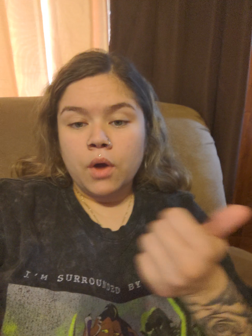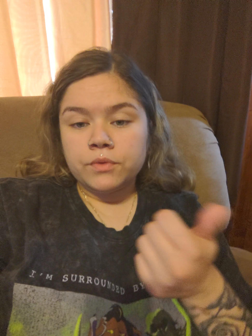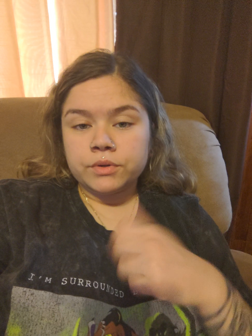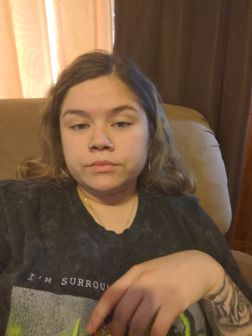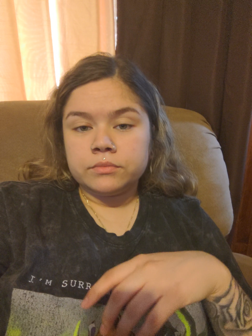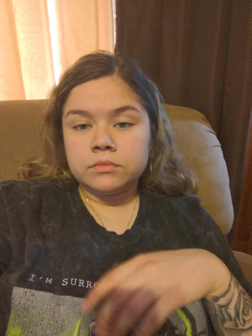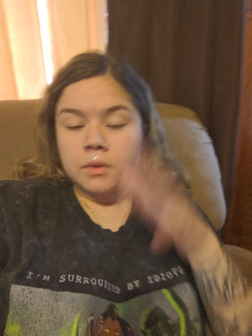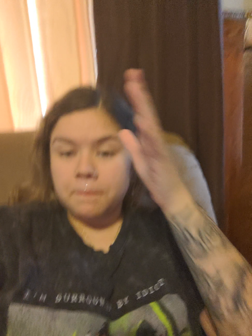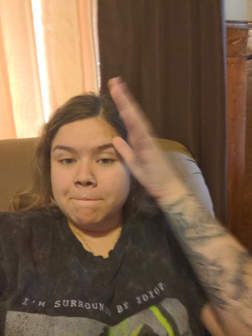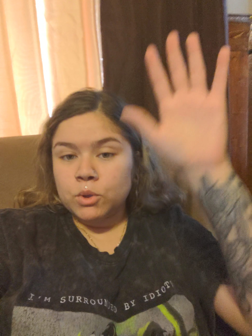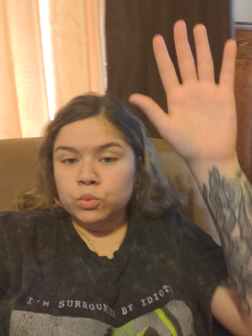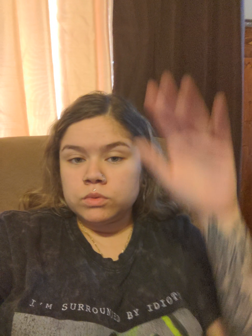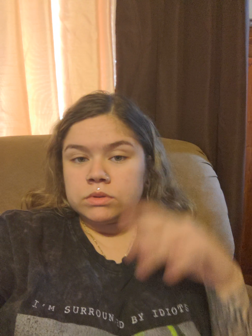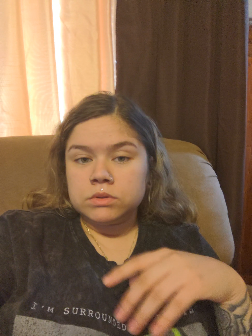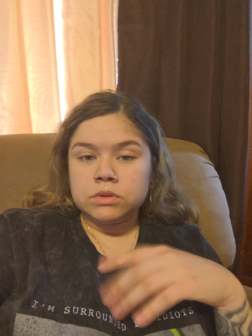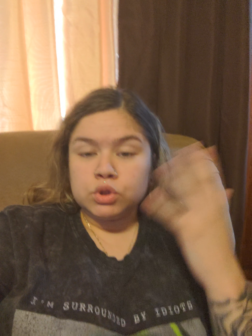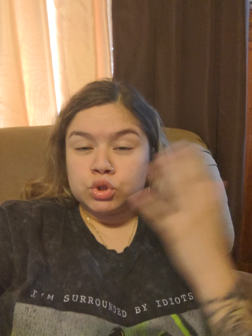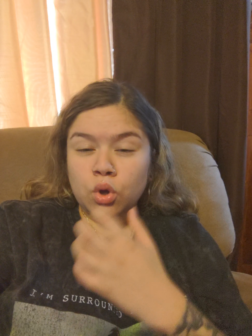moose